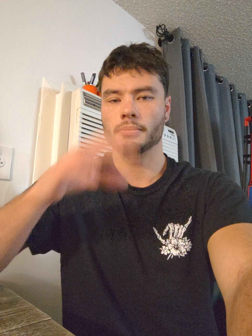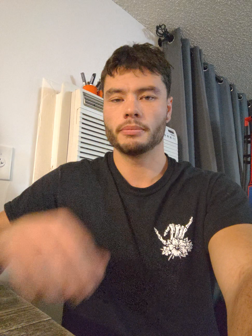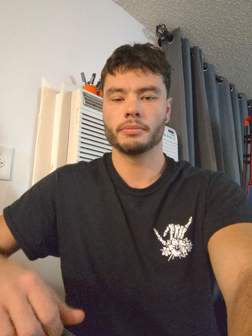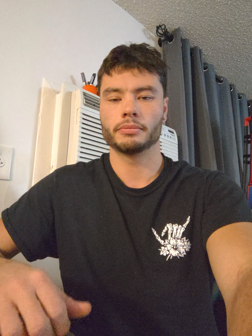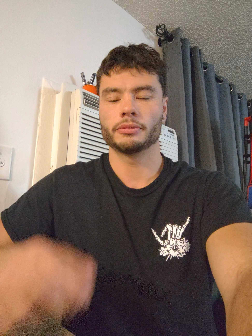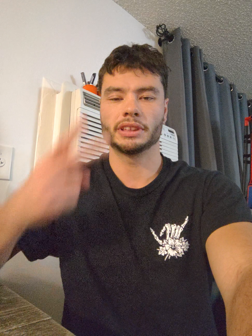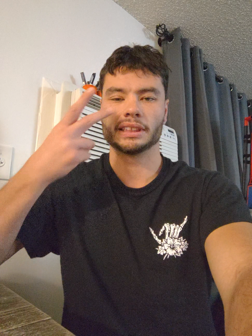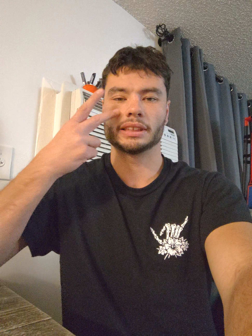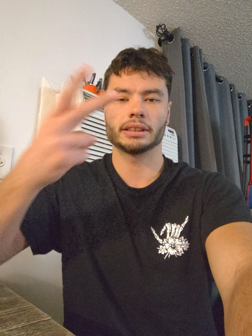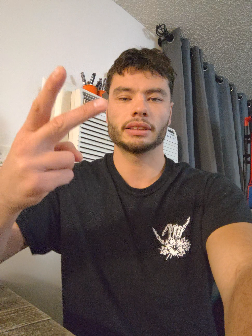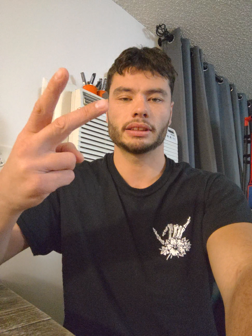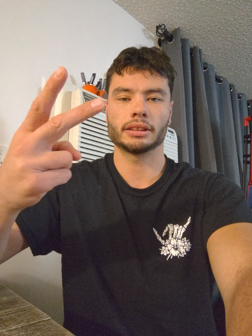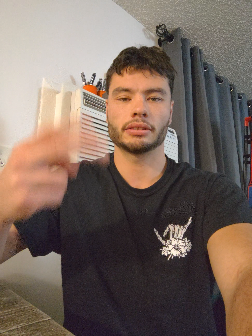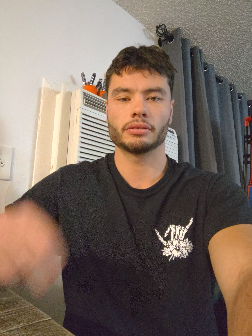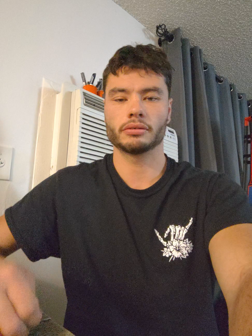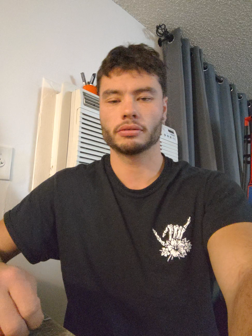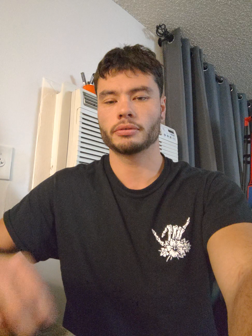see